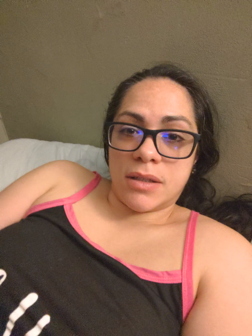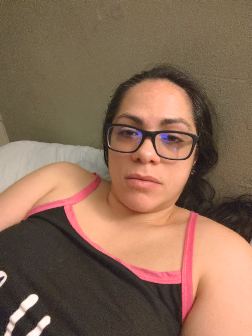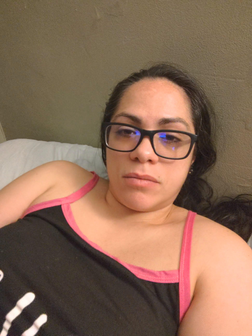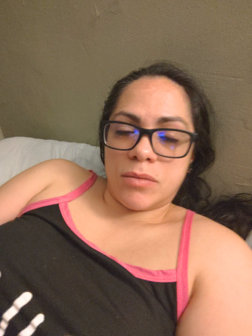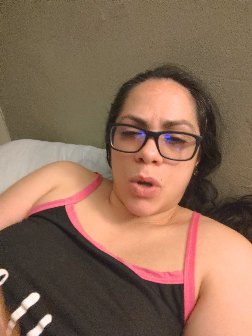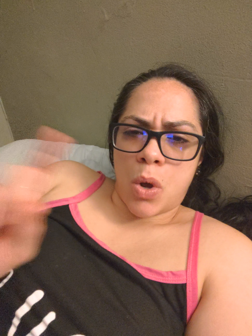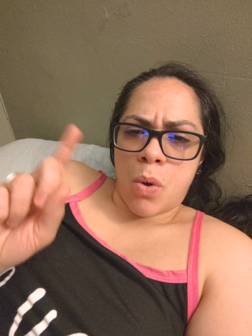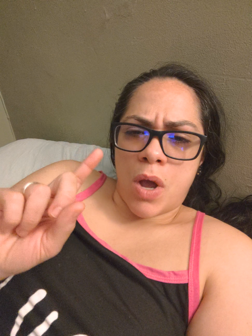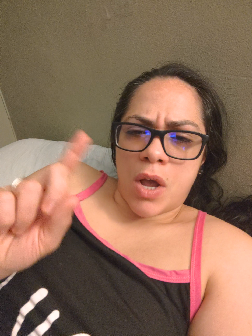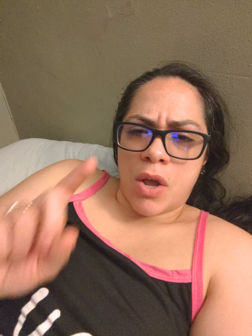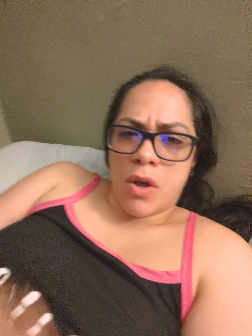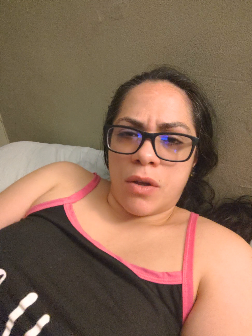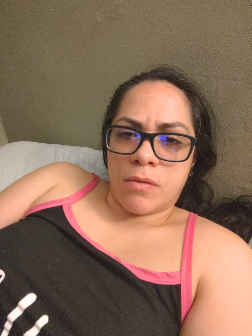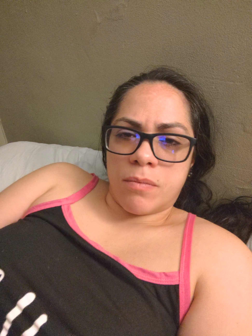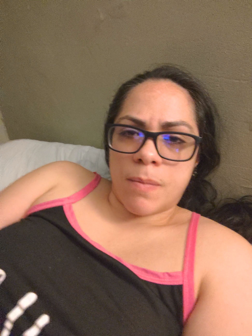where